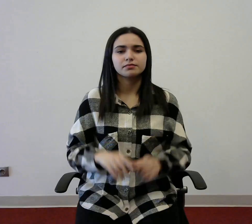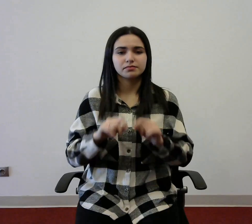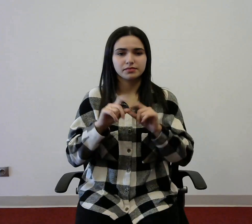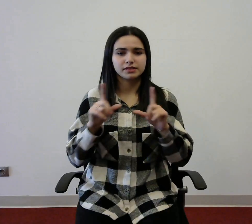məktəb